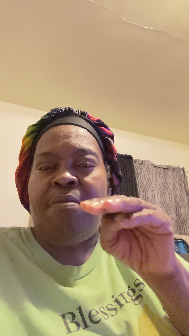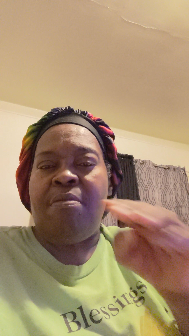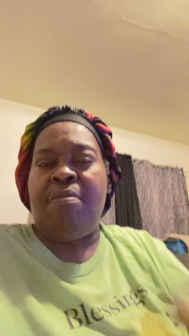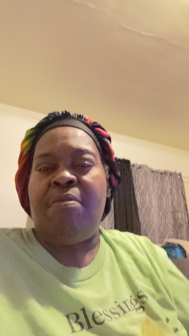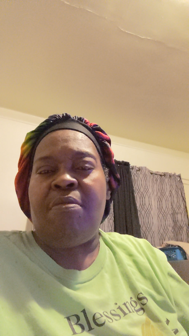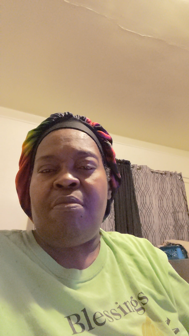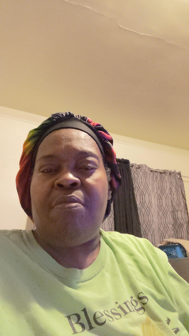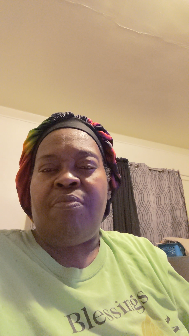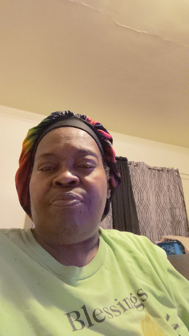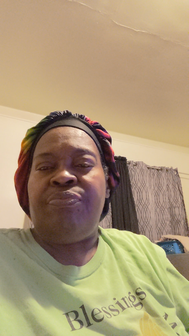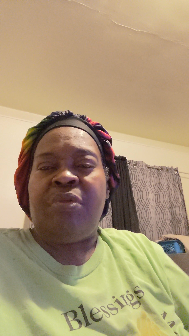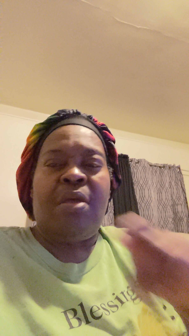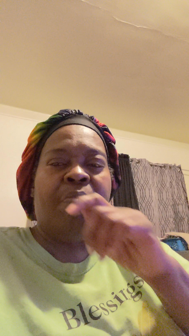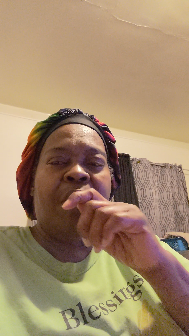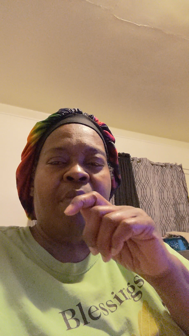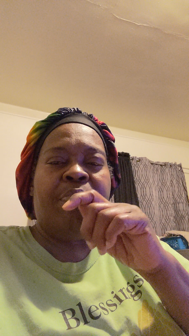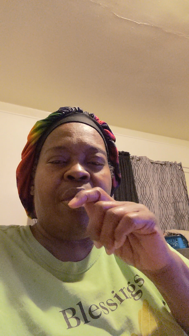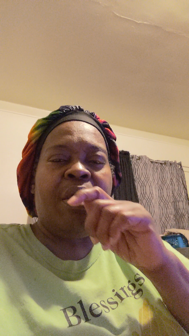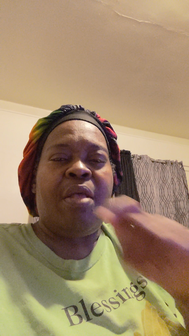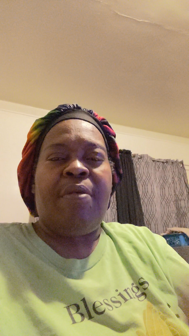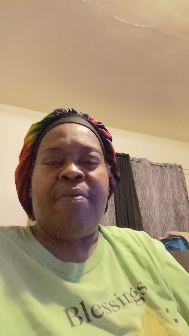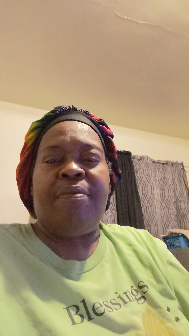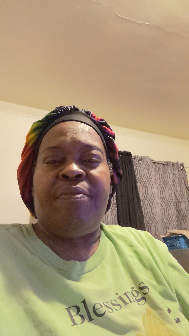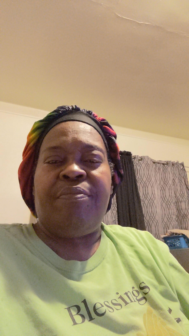popsicle